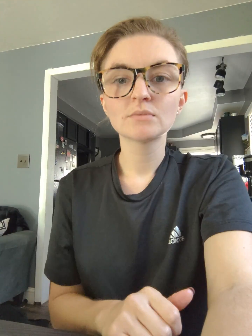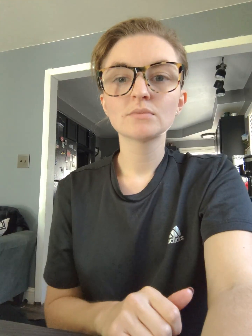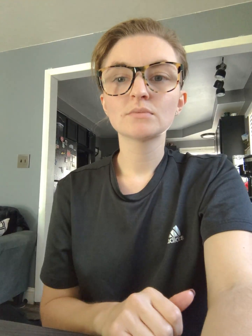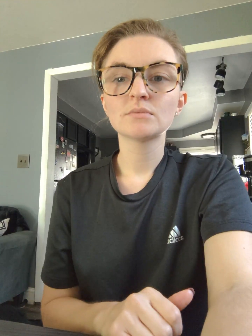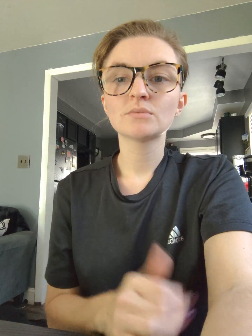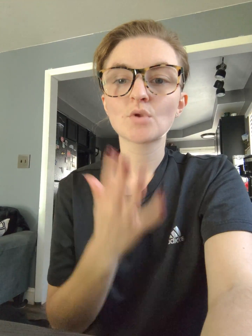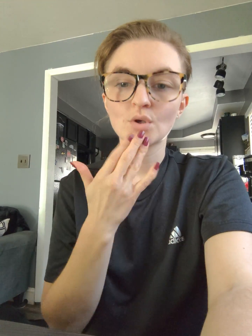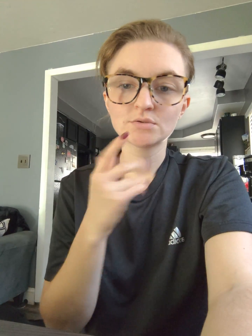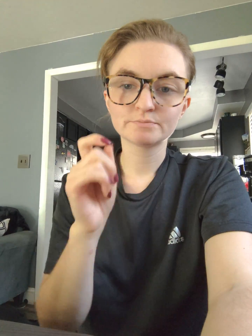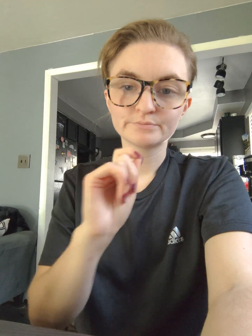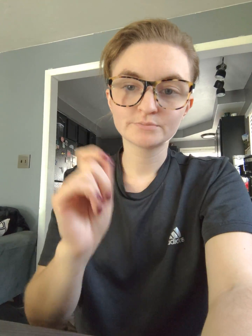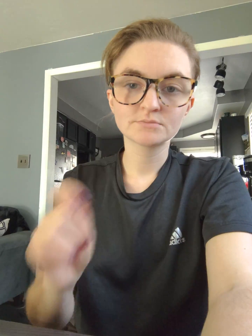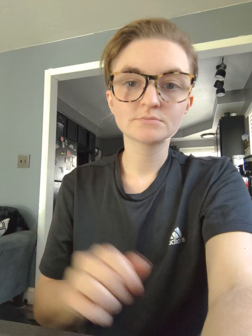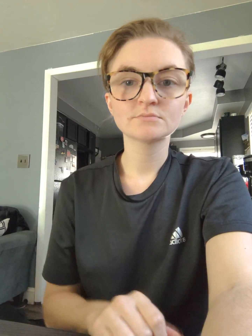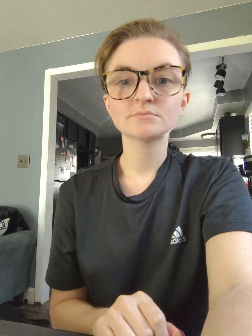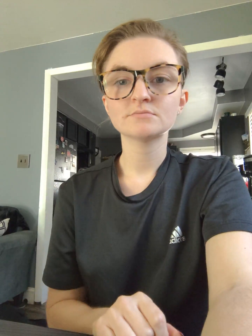crayon